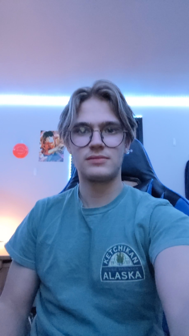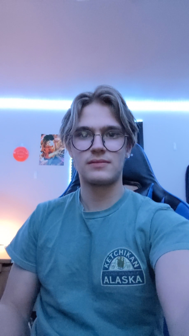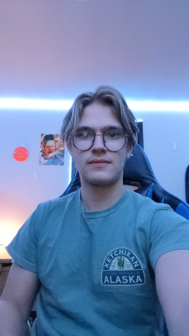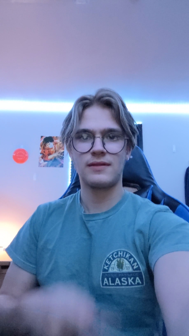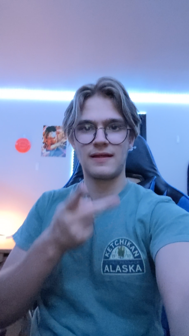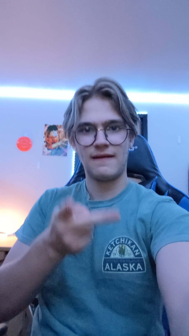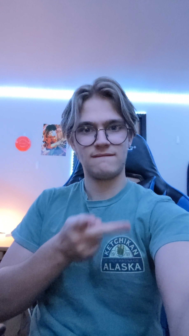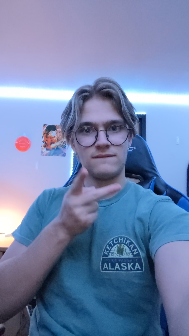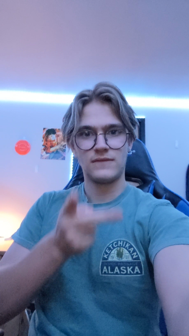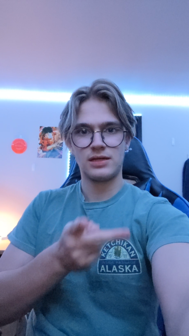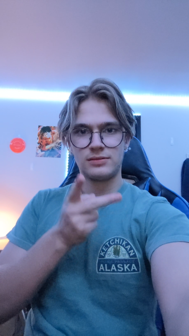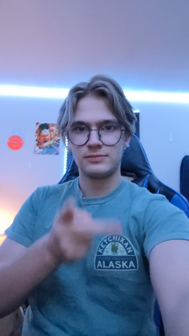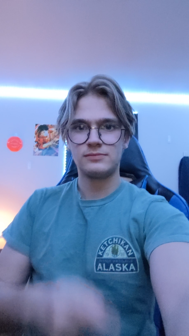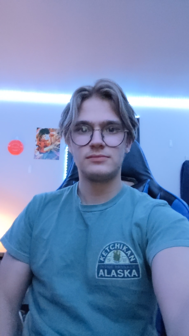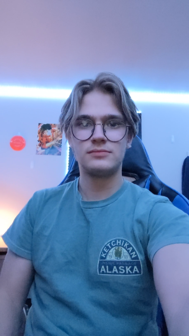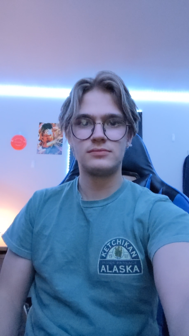careful